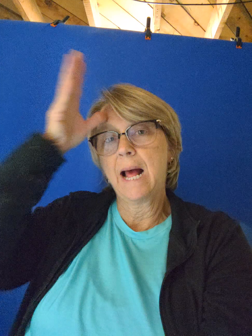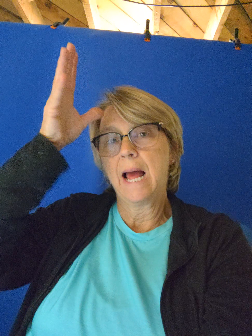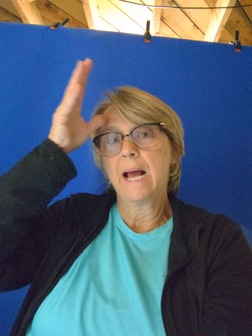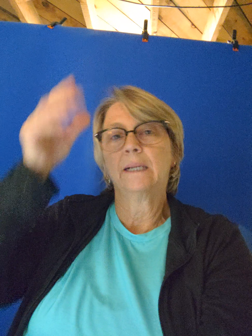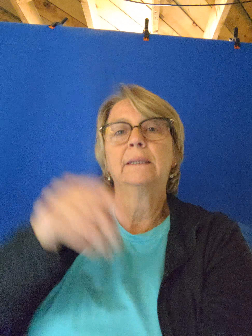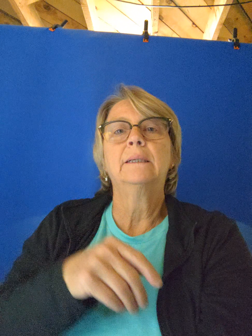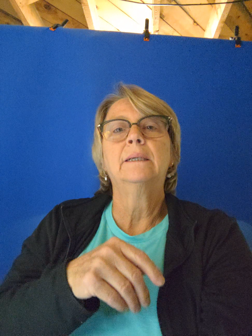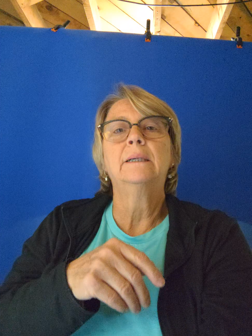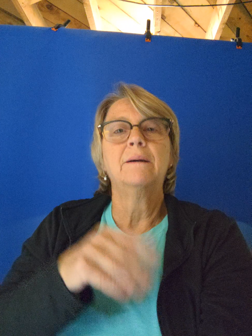dad